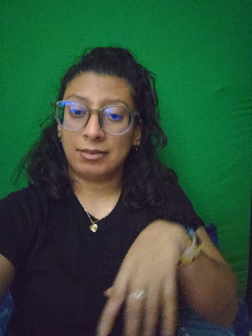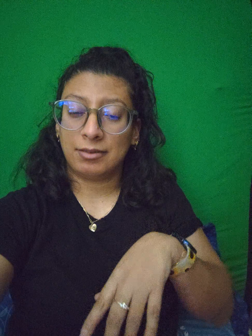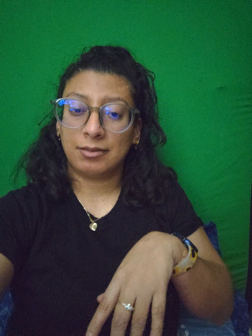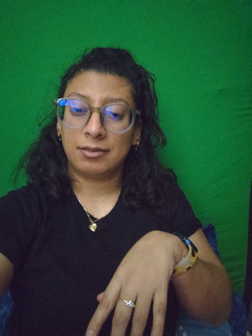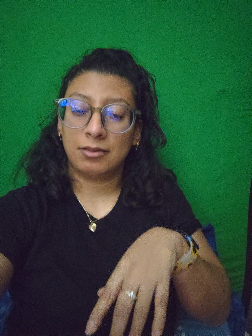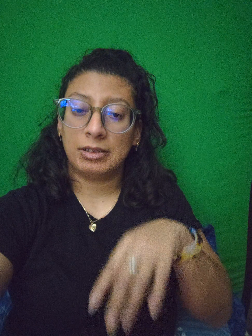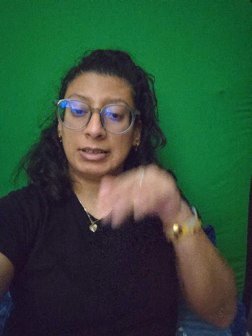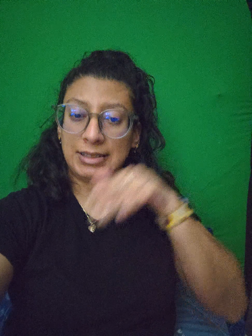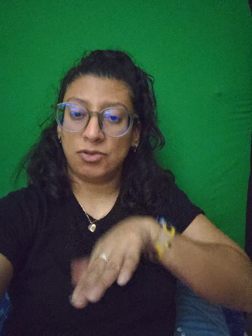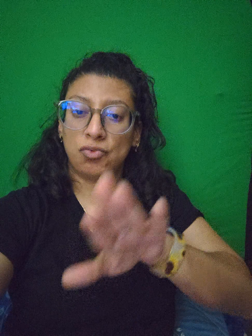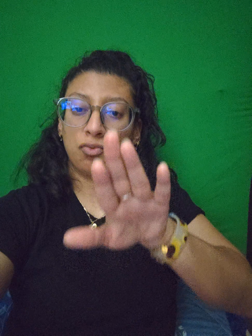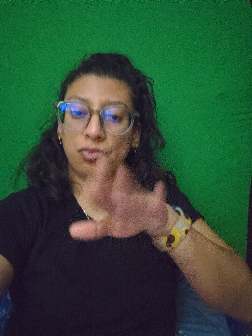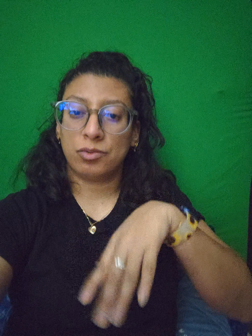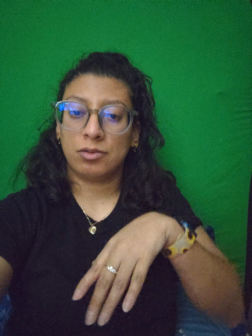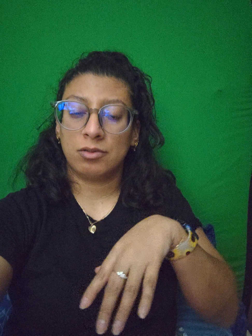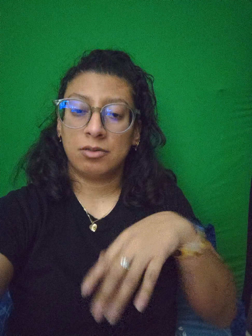into